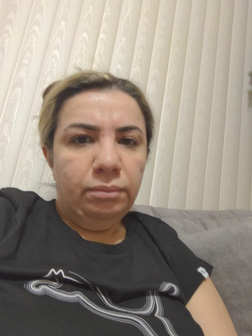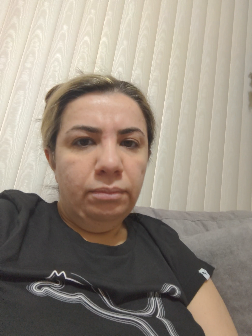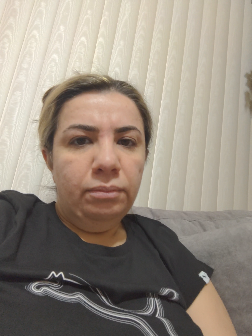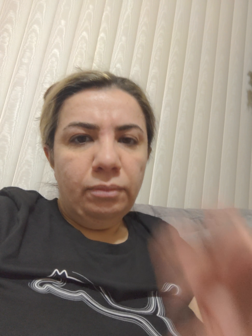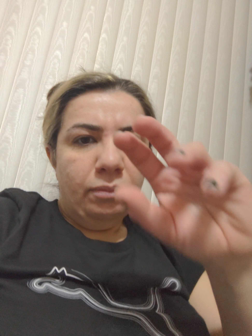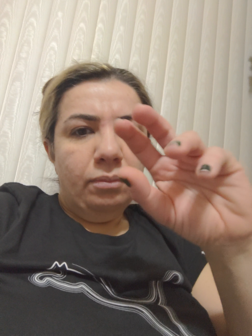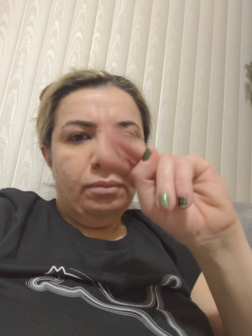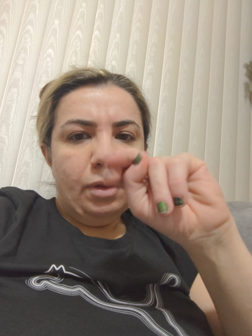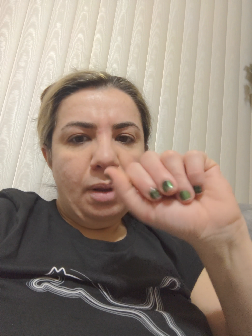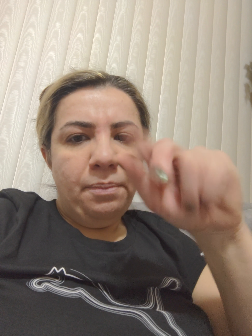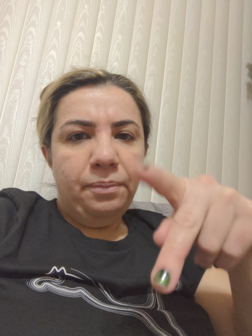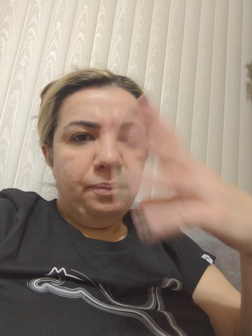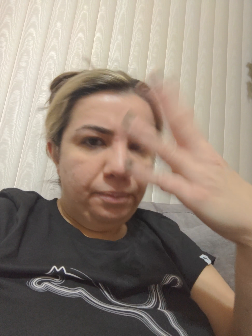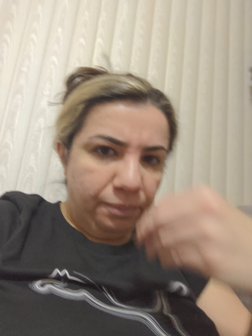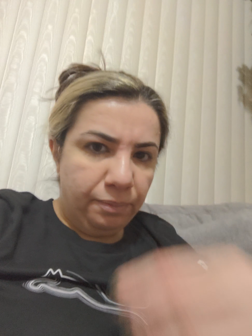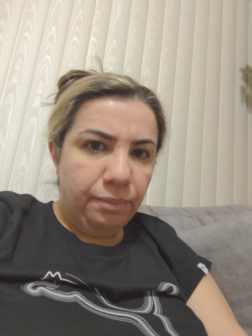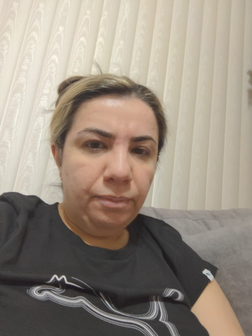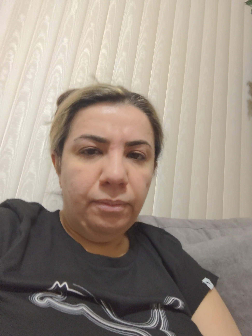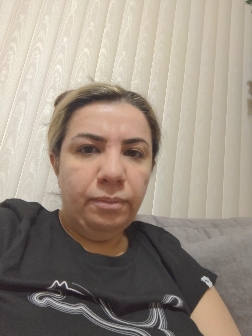nap